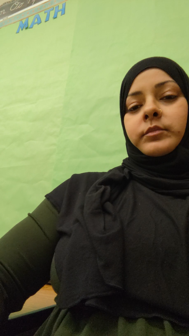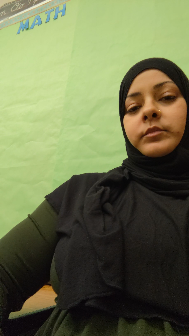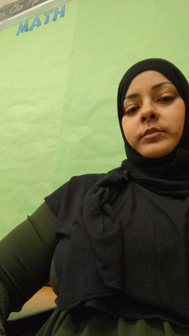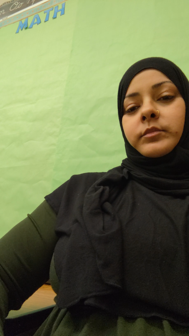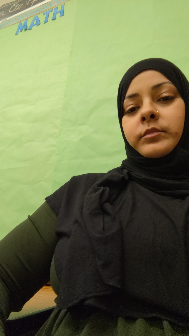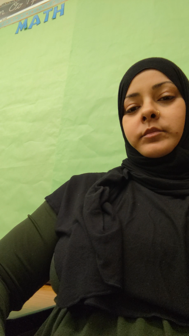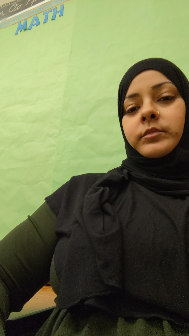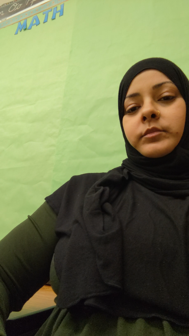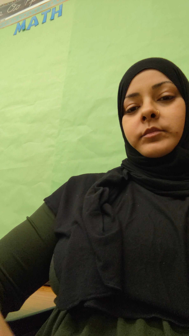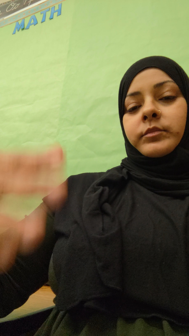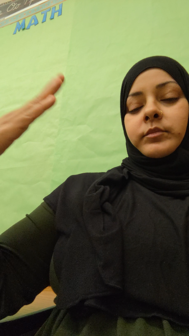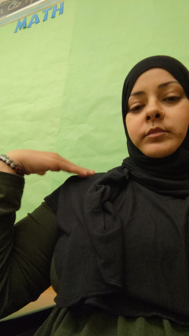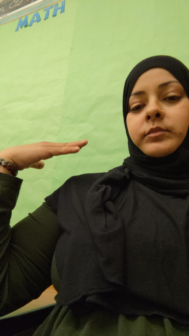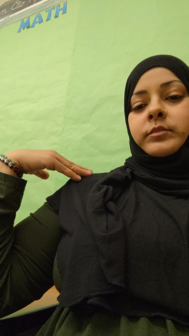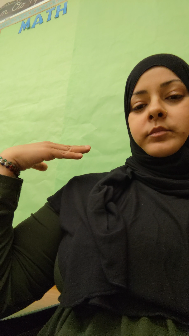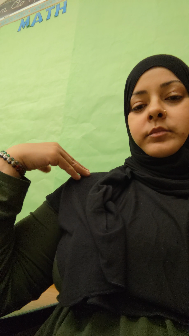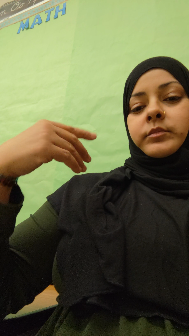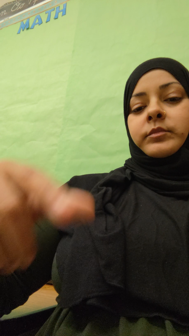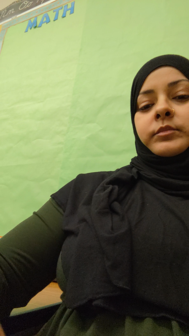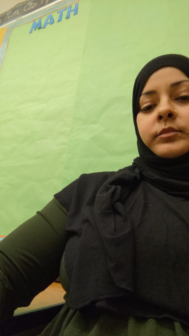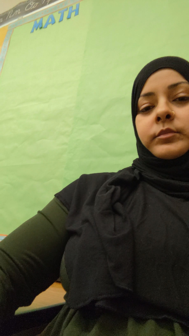shoulder